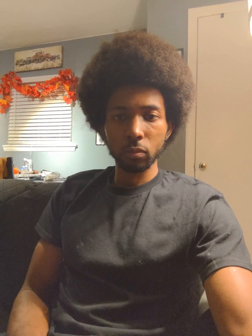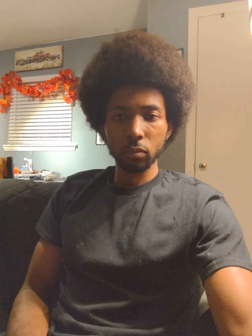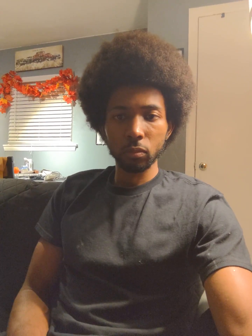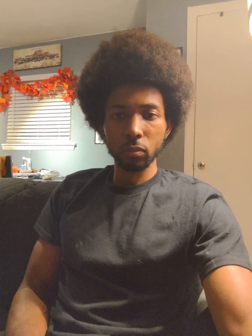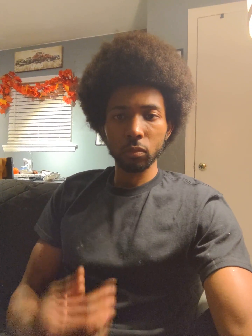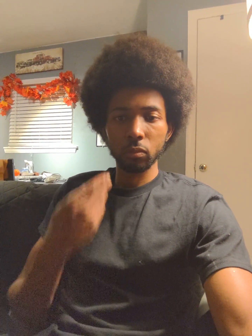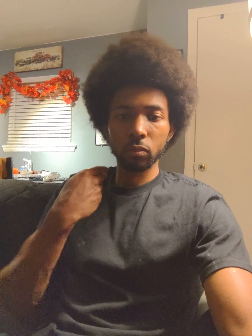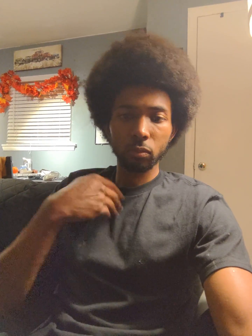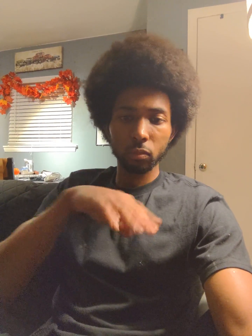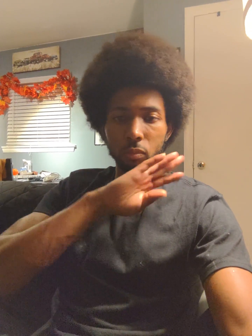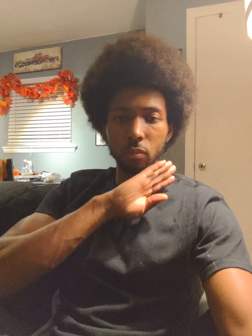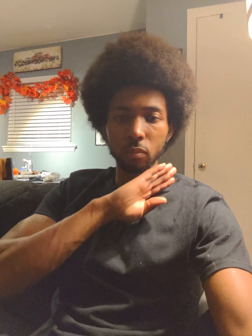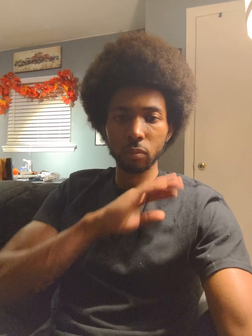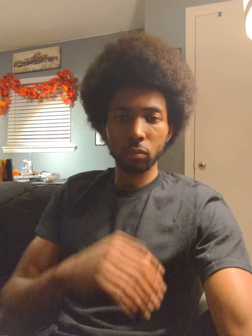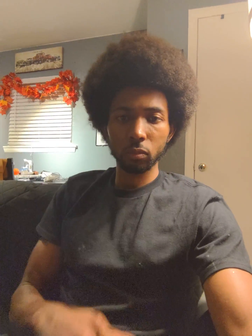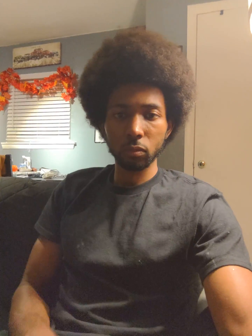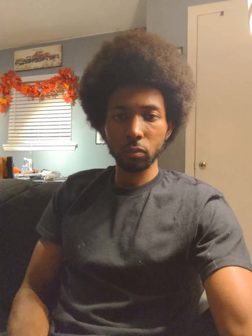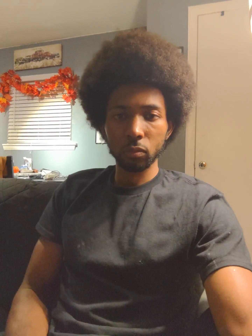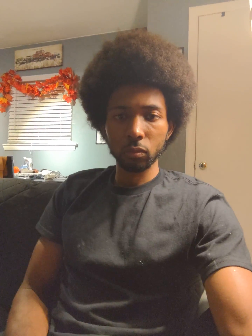scarf